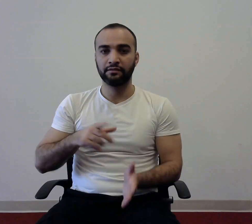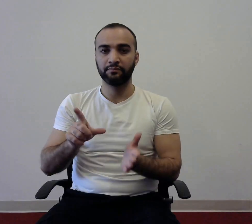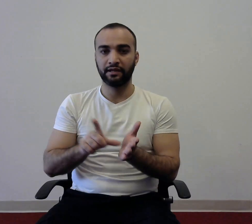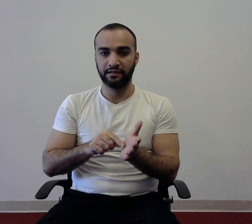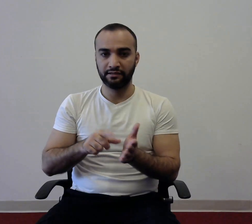pensiya